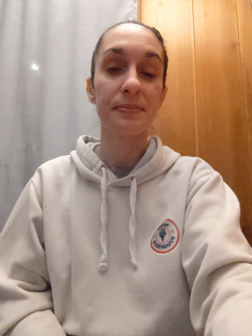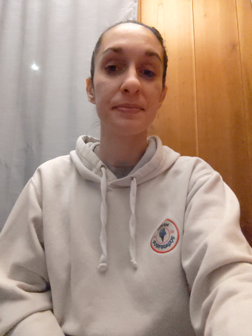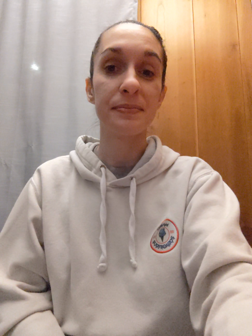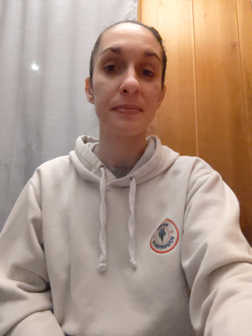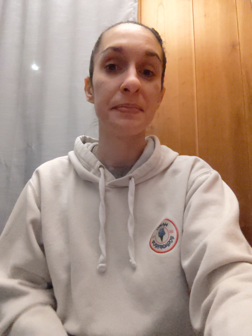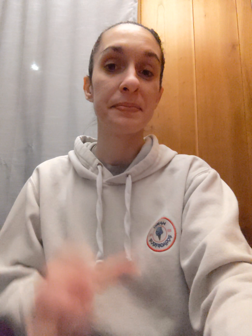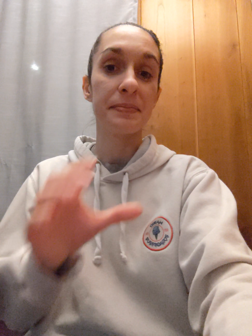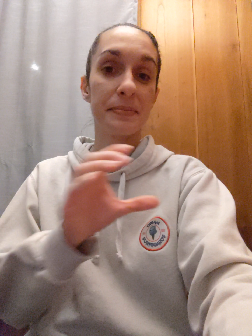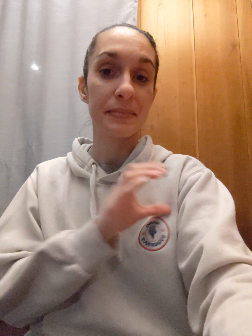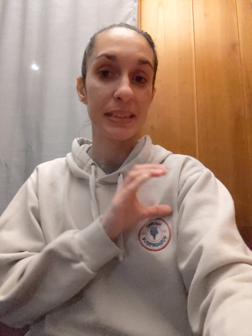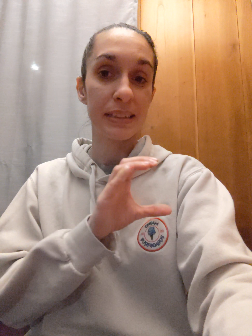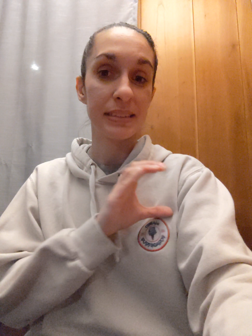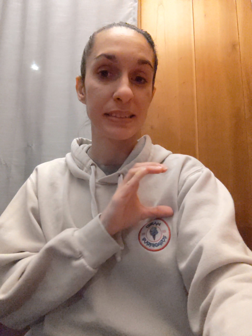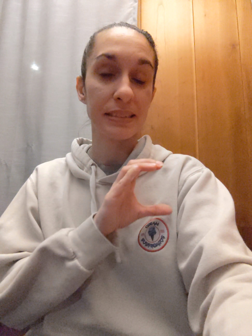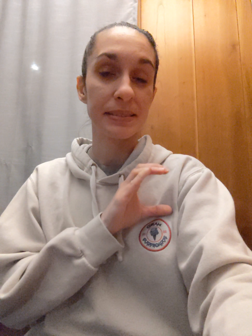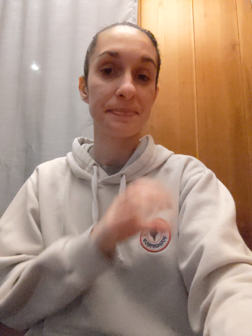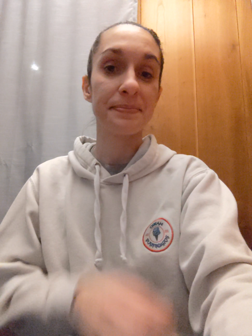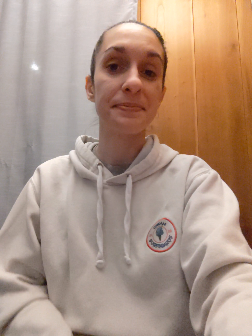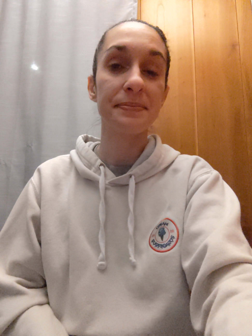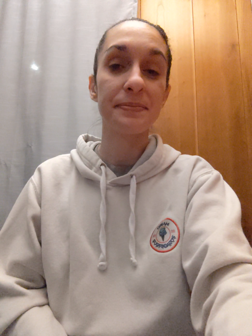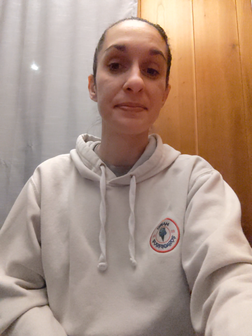police